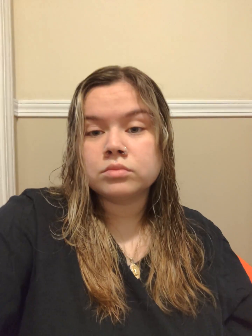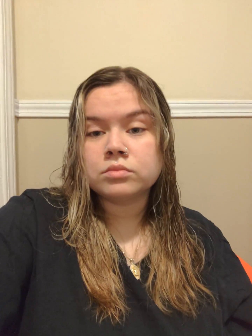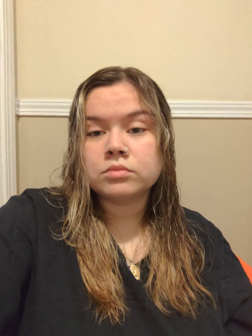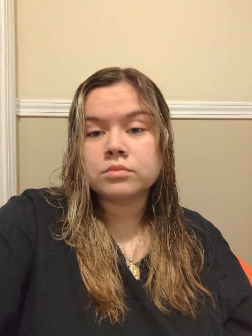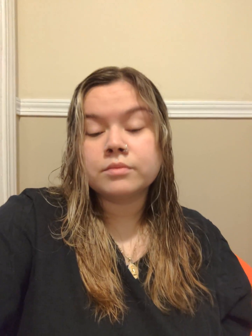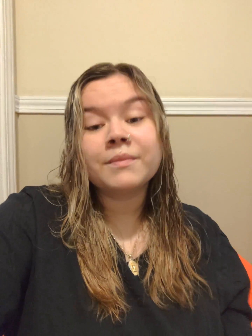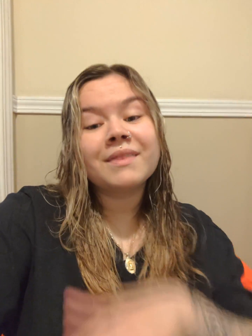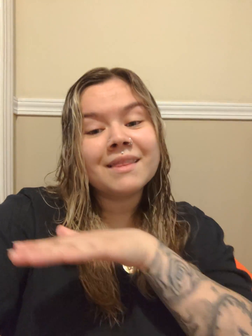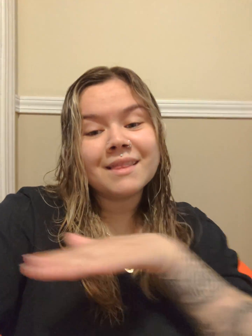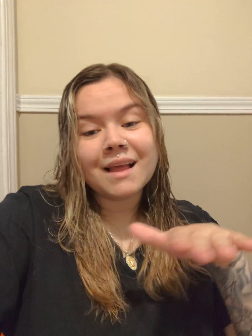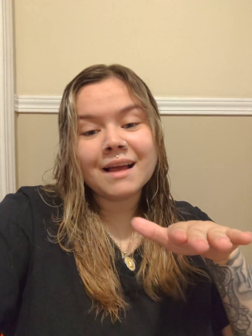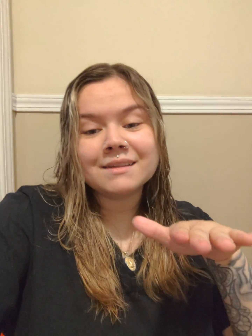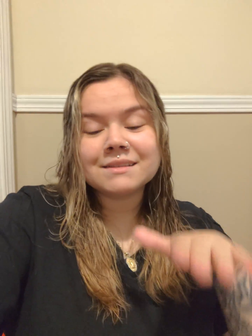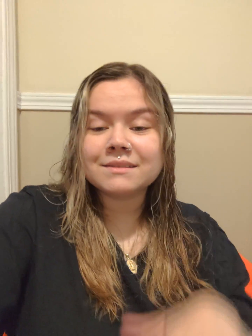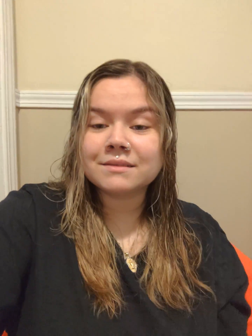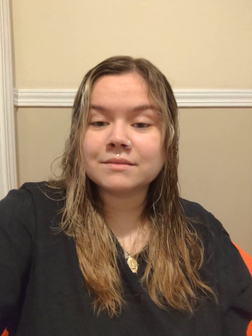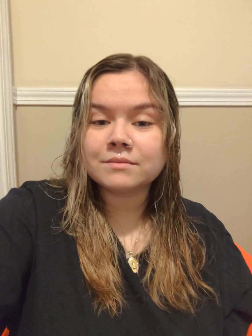nice